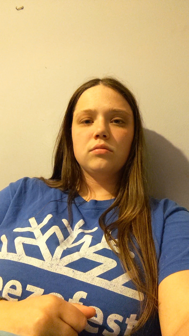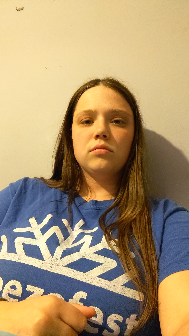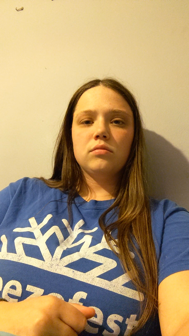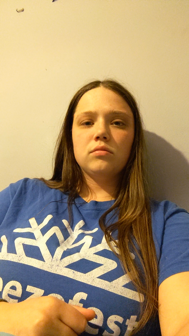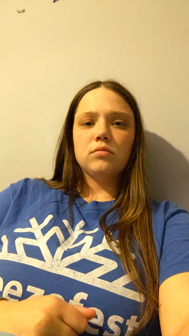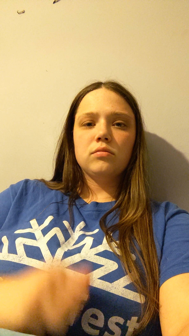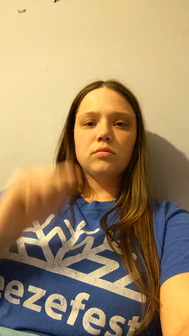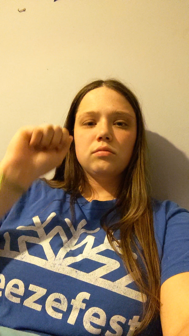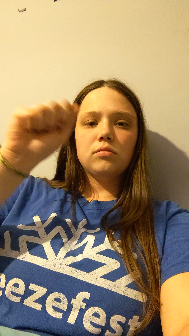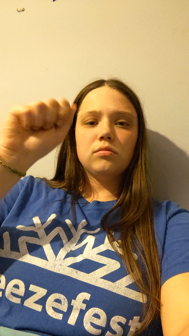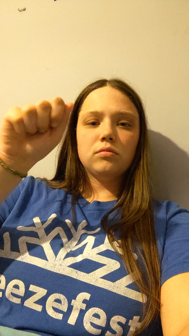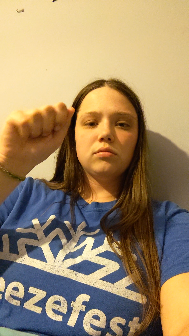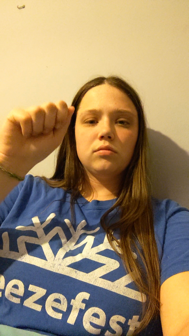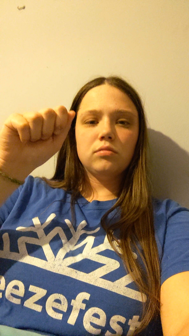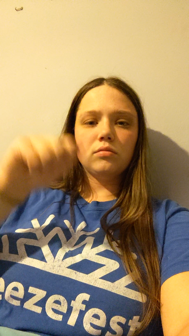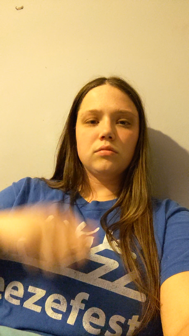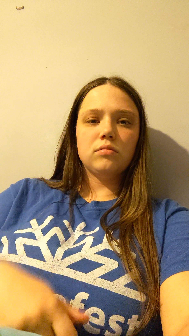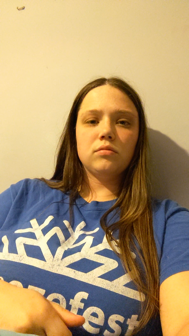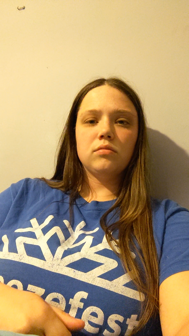knock